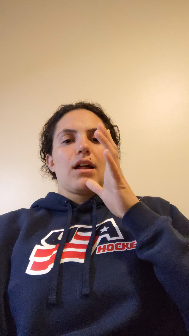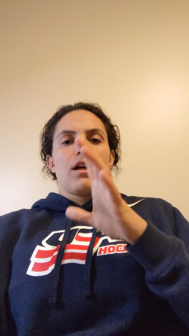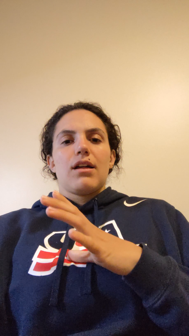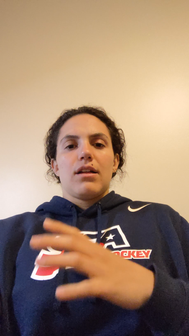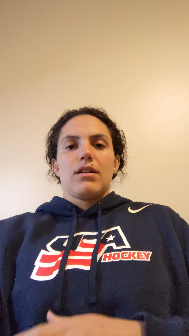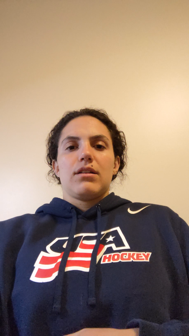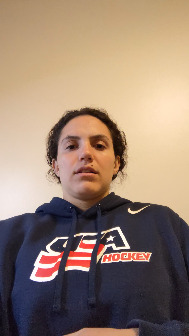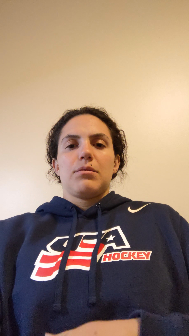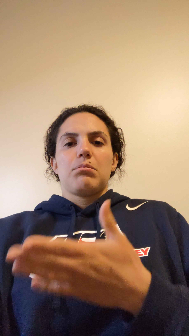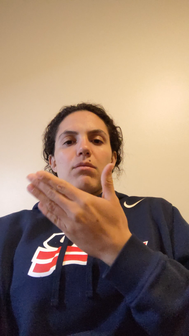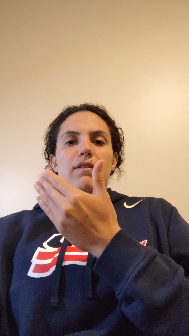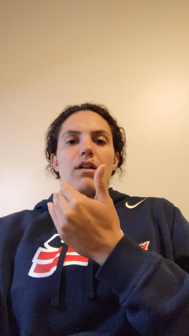butterfly